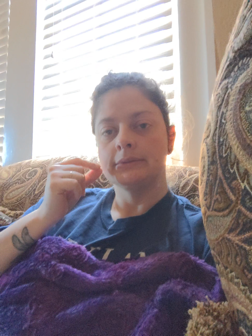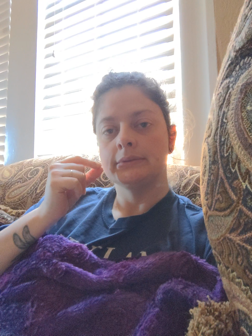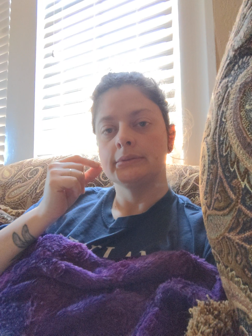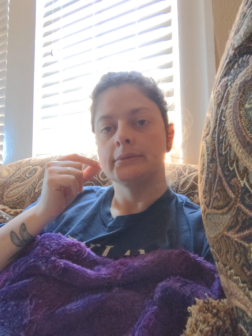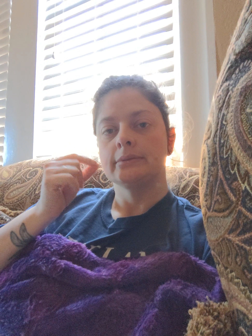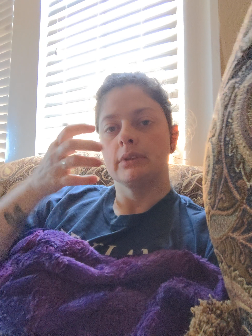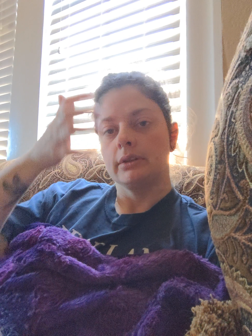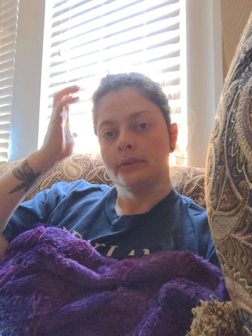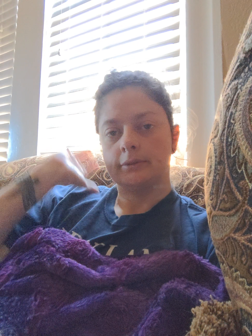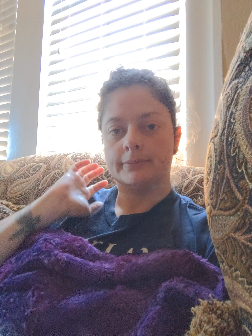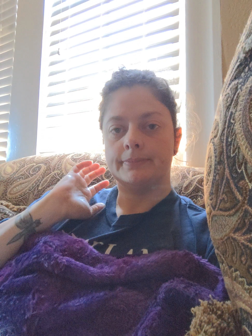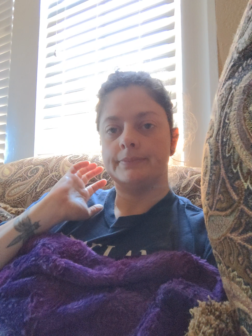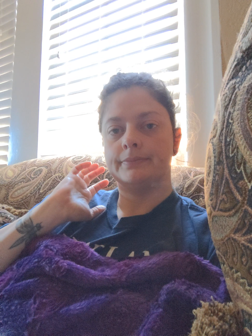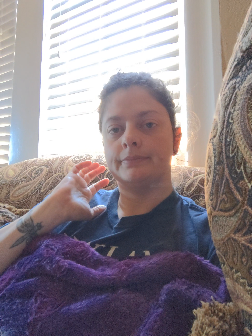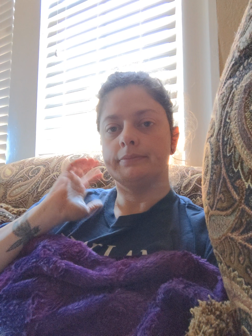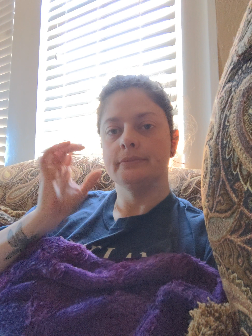lion